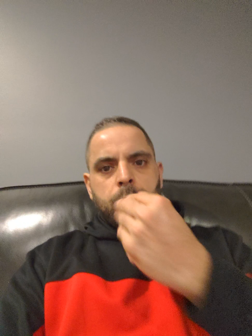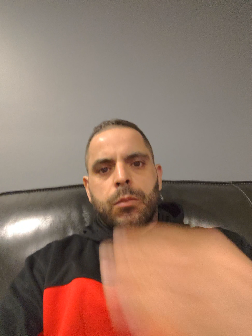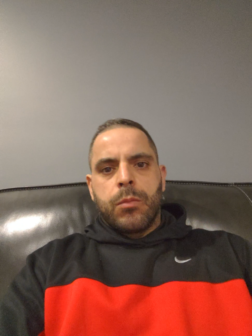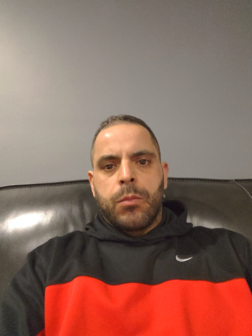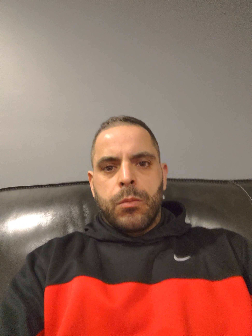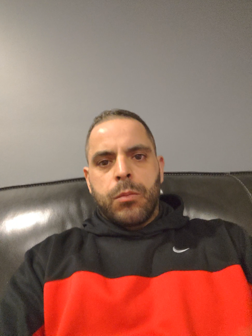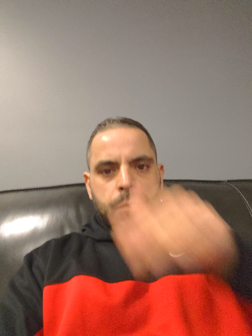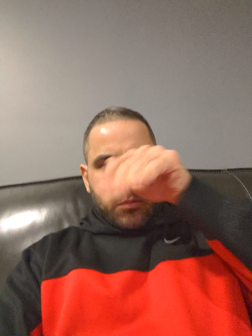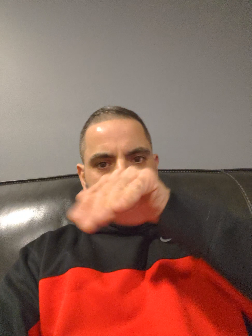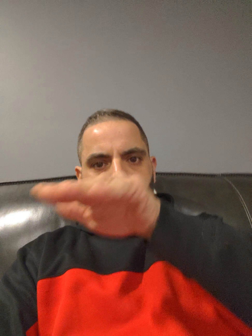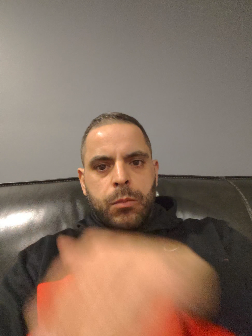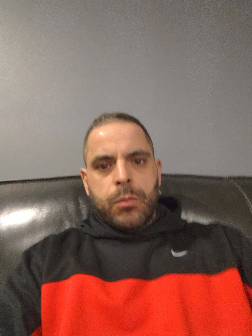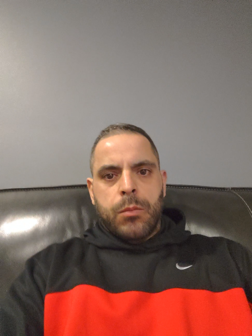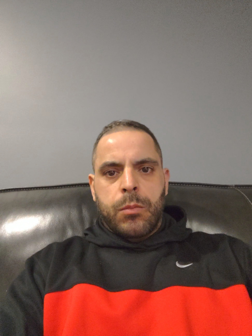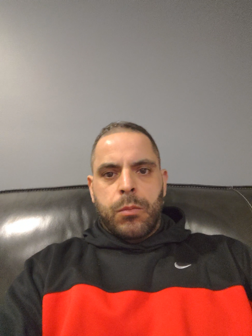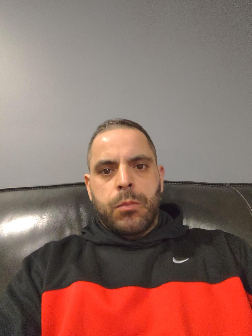elephant